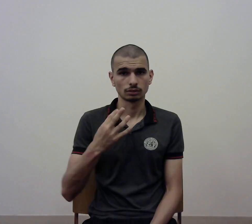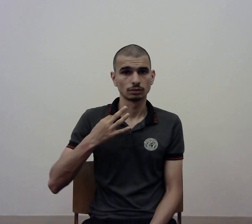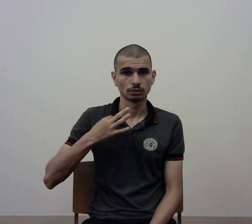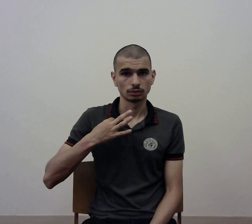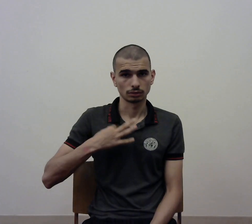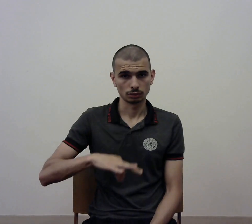oğul